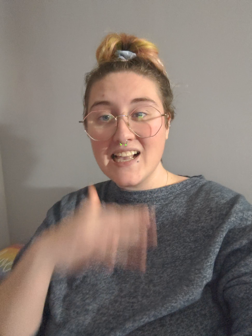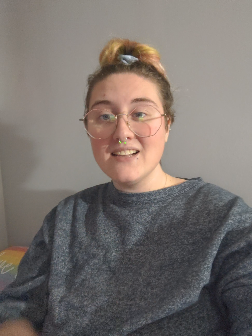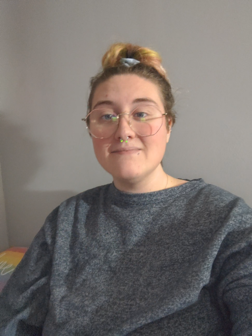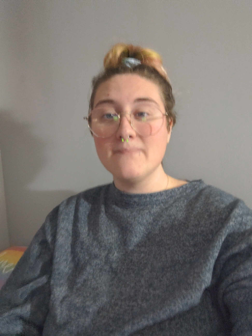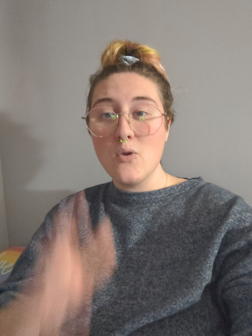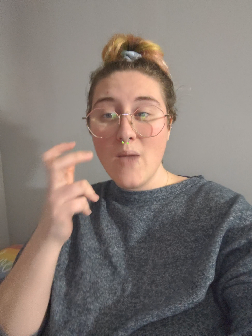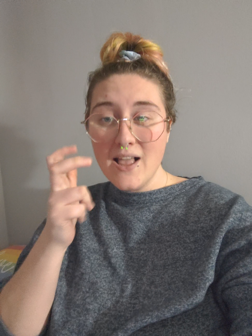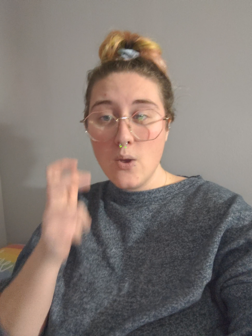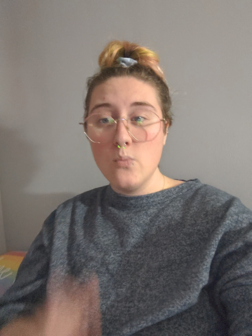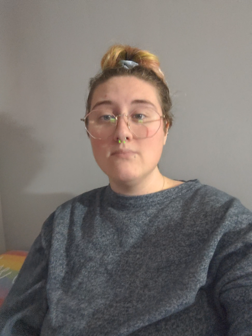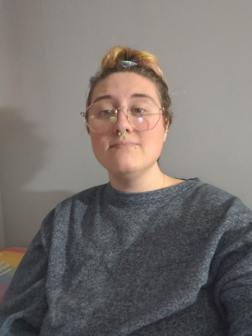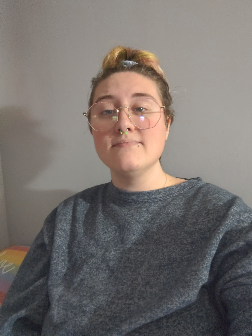radio